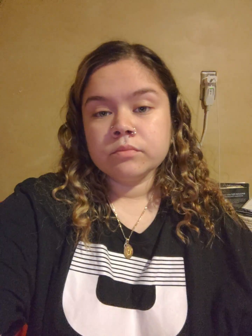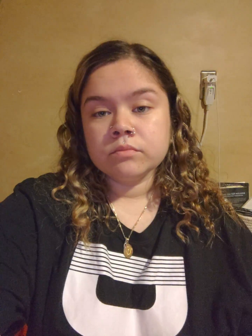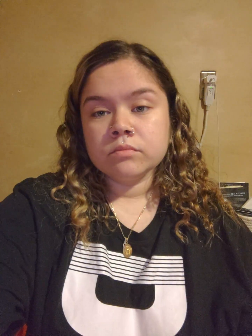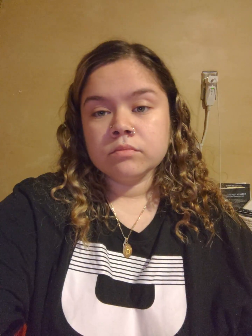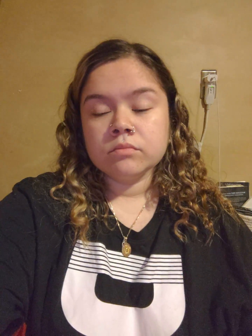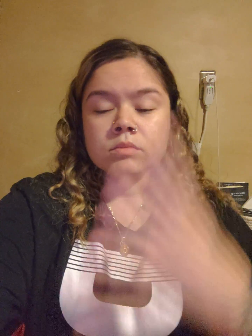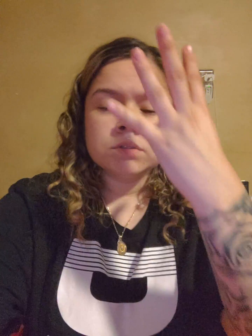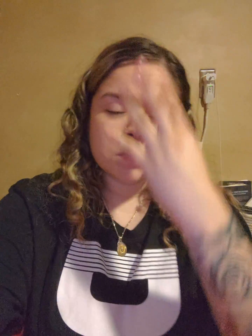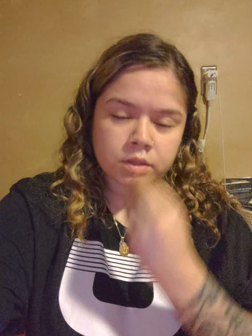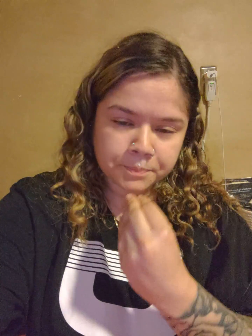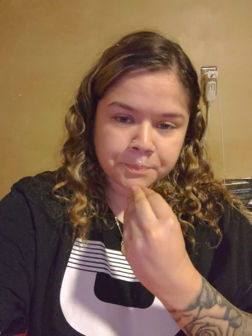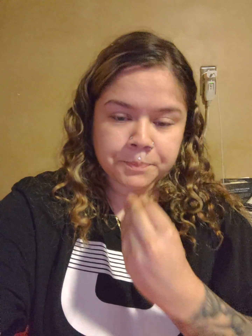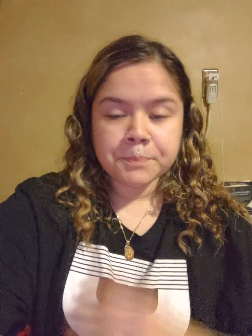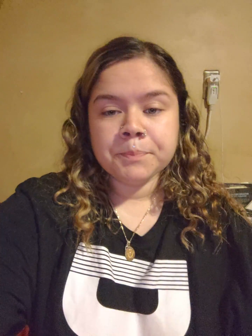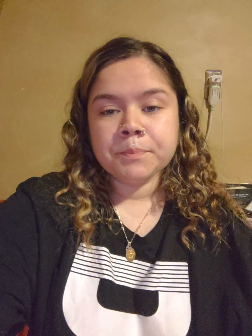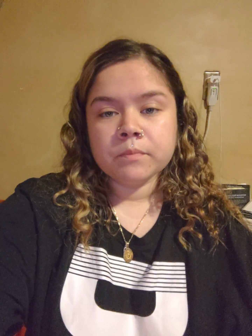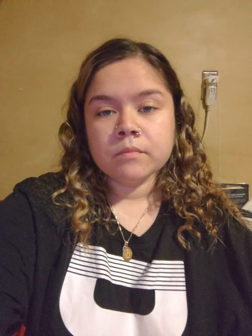asleep